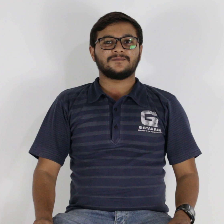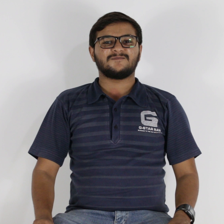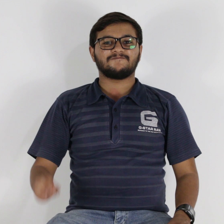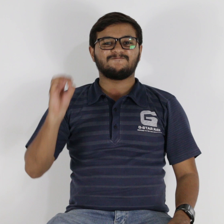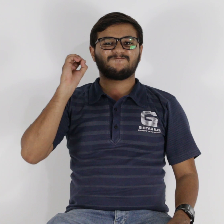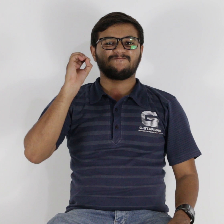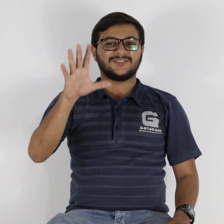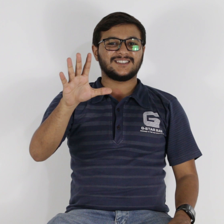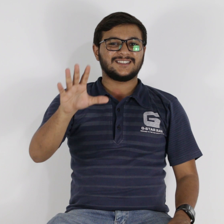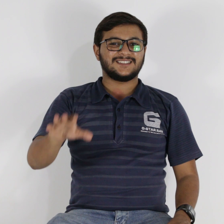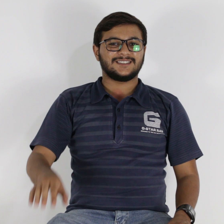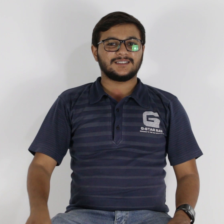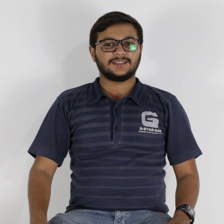bad